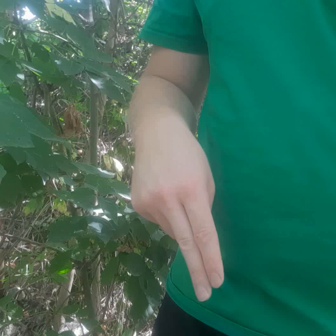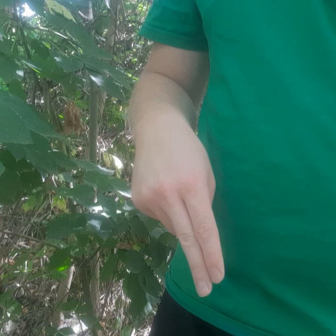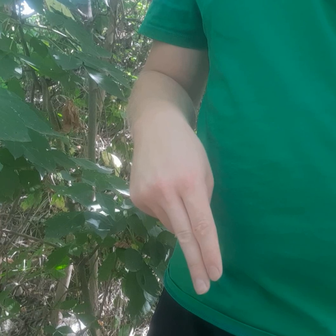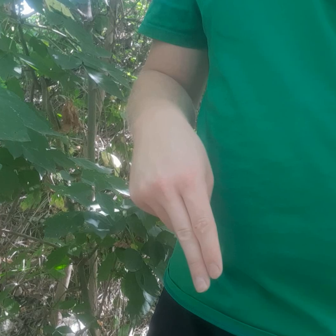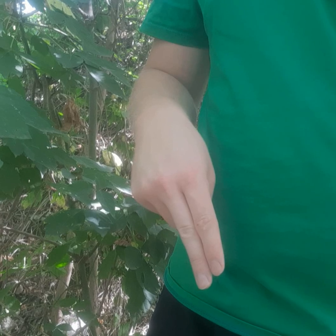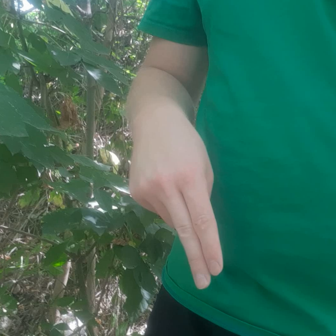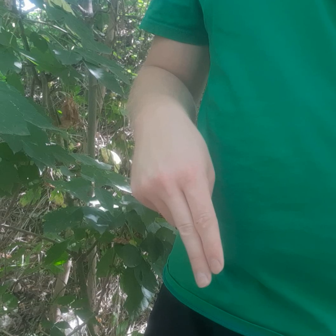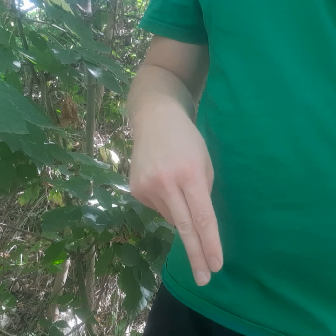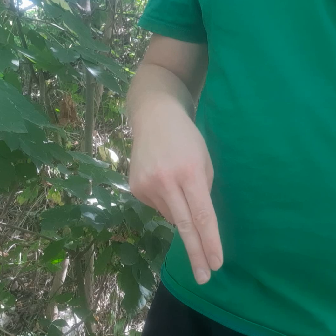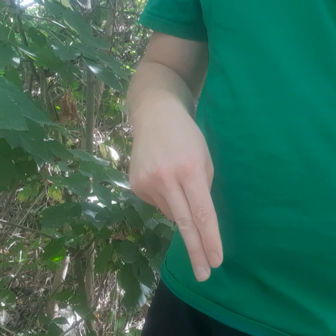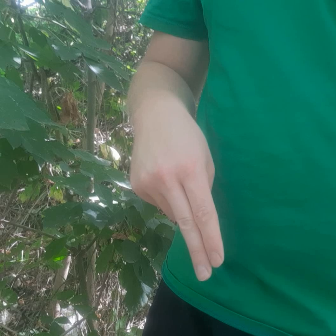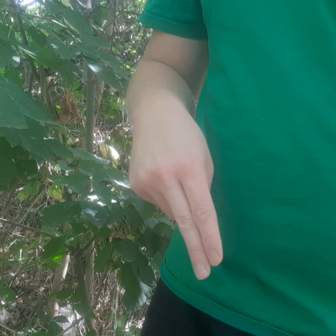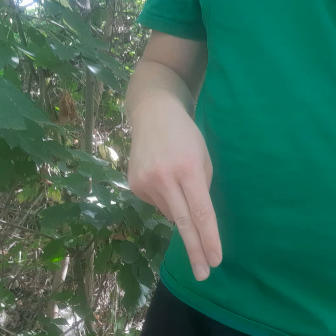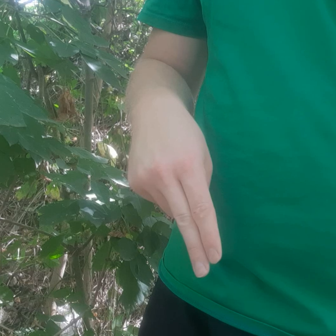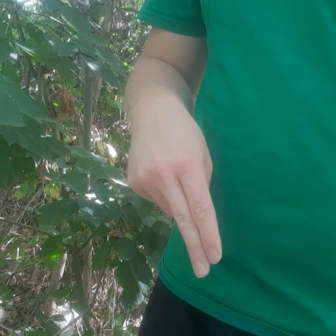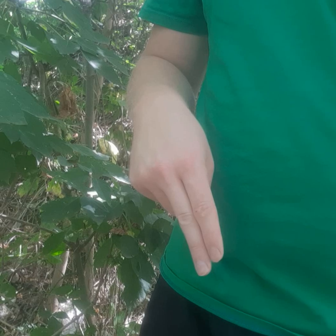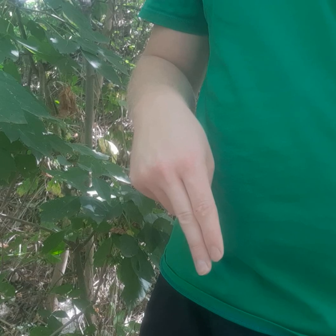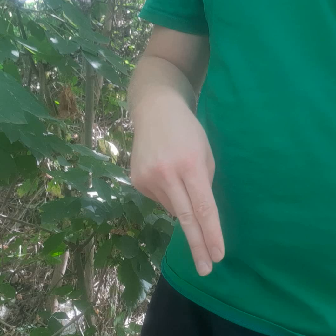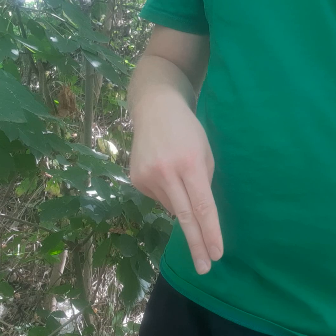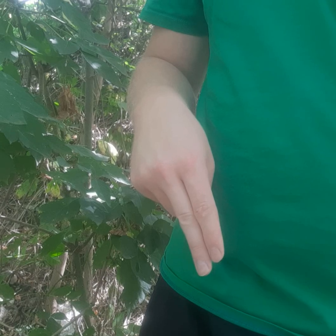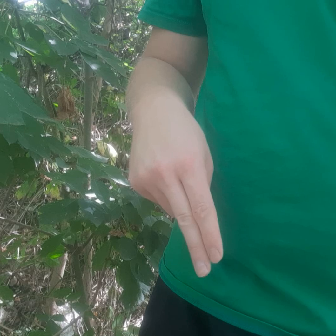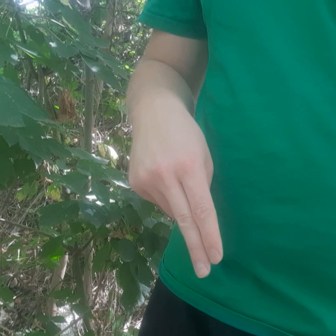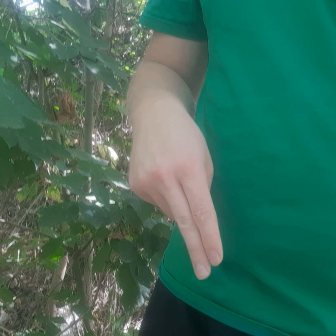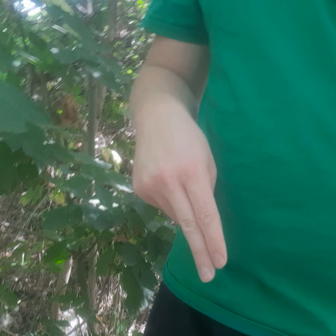П